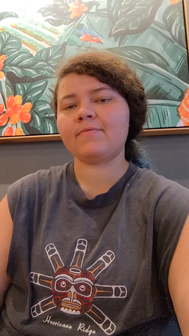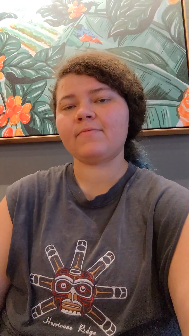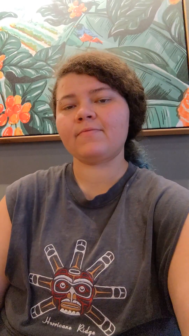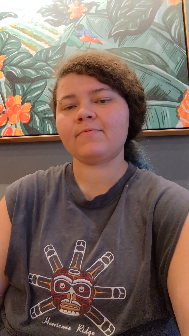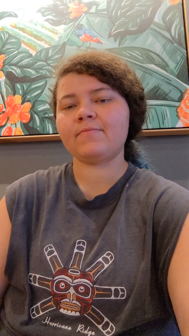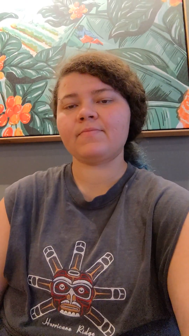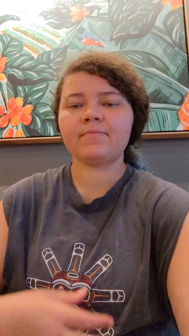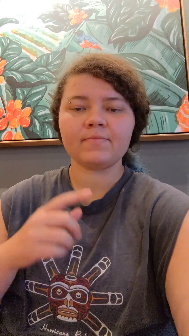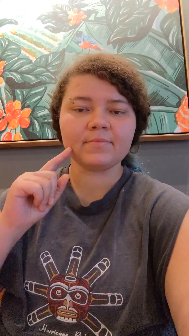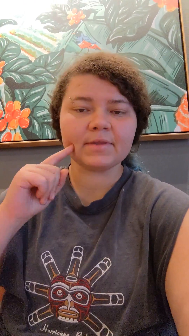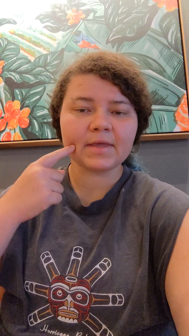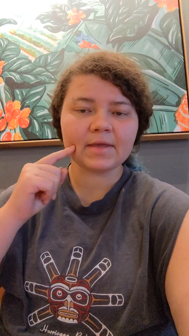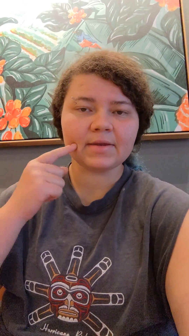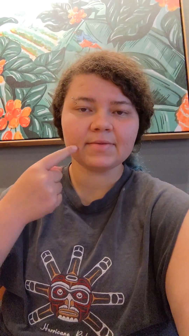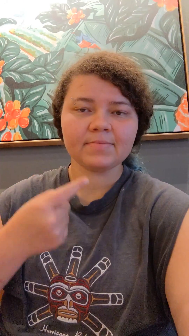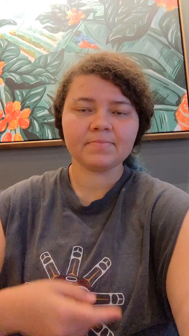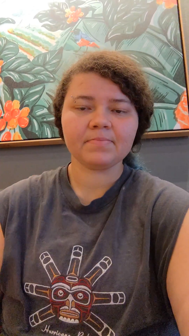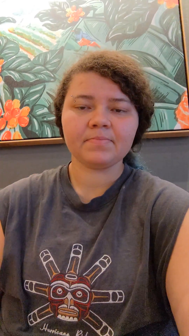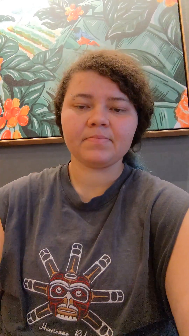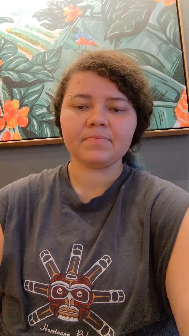candy